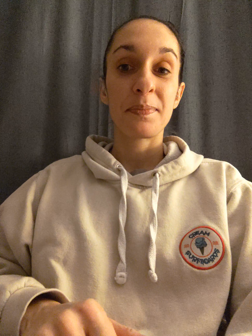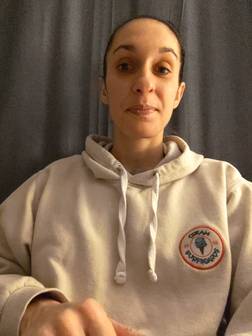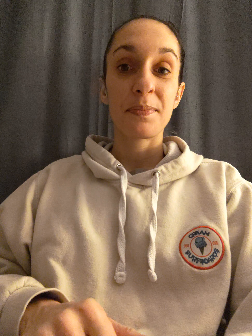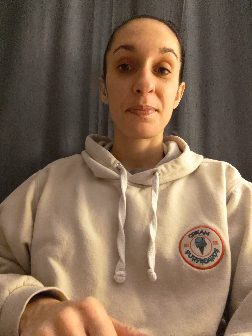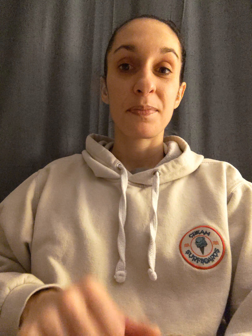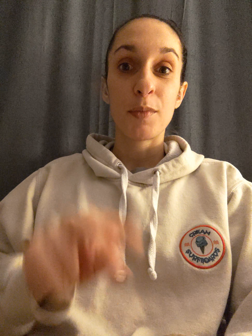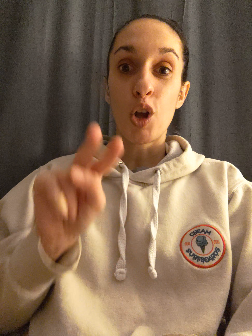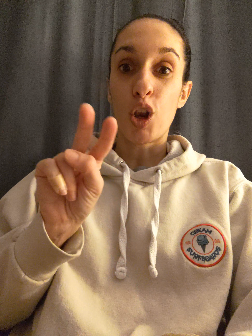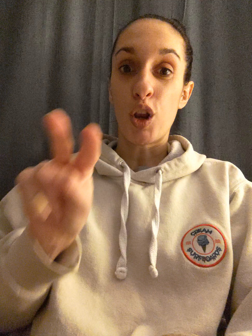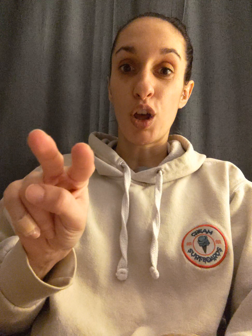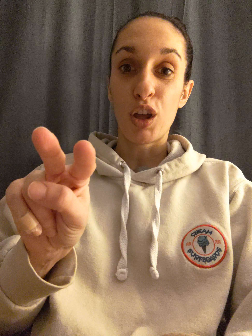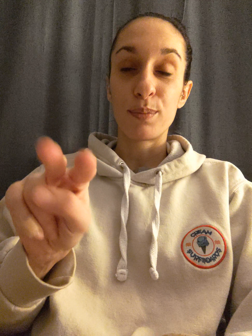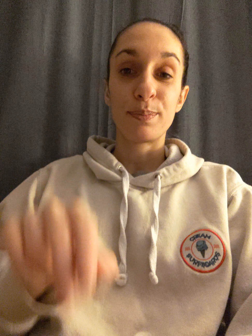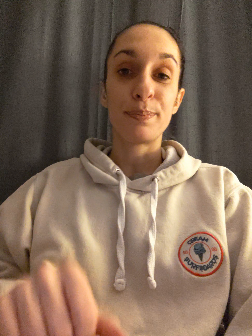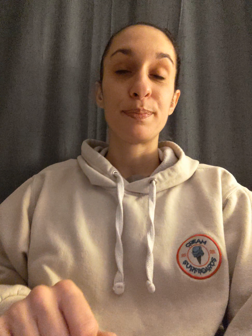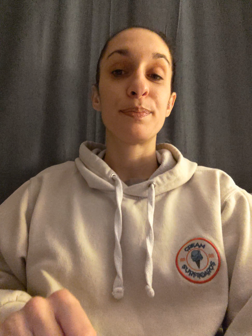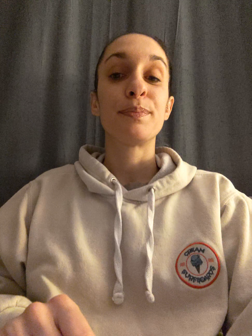look